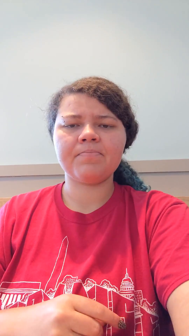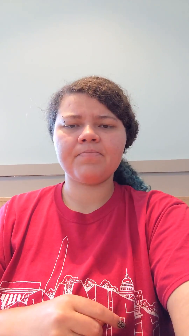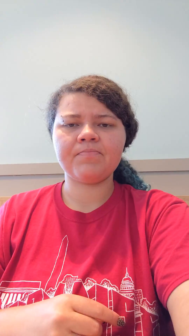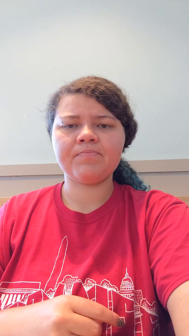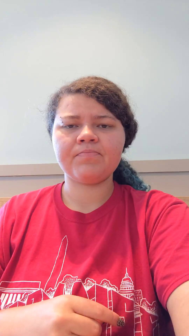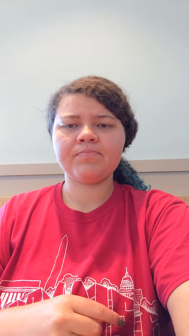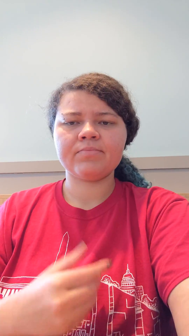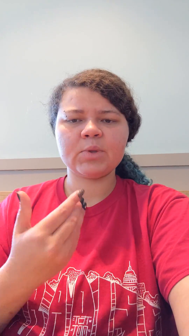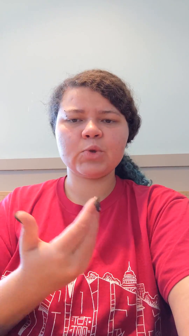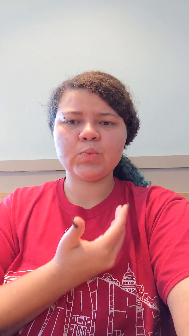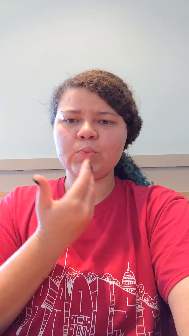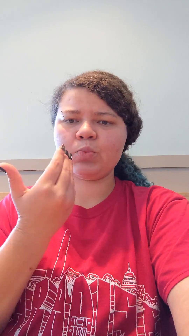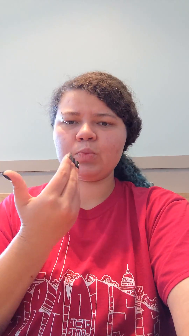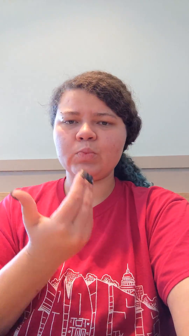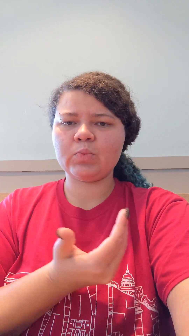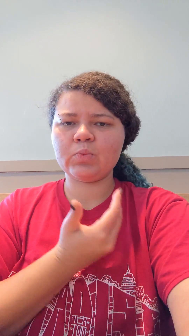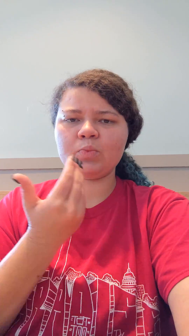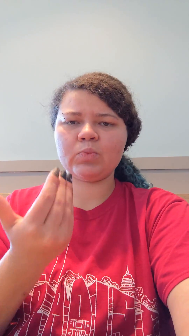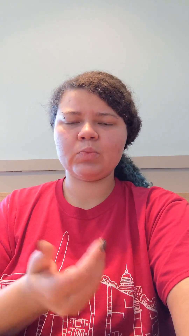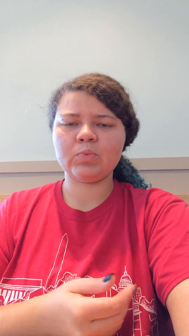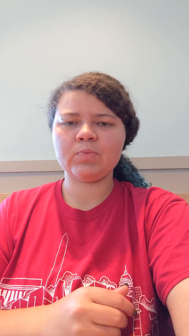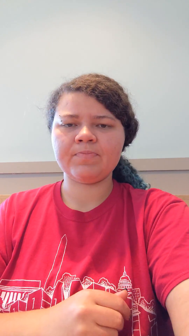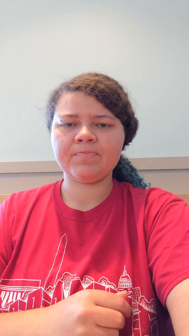new